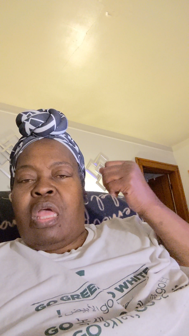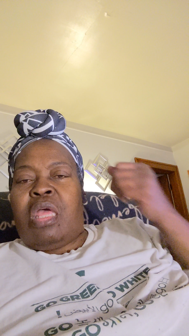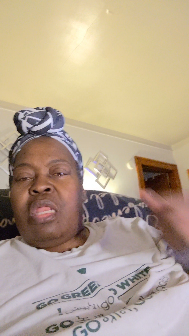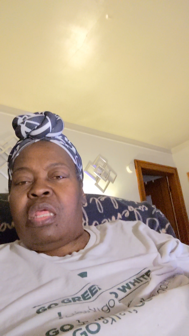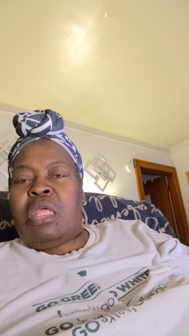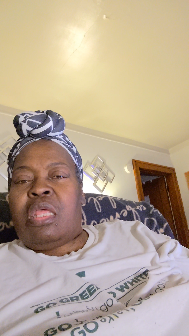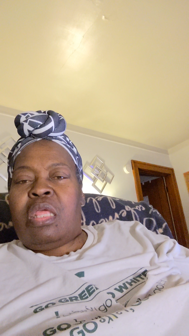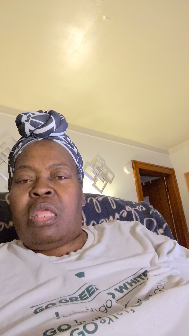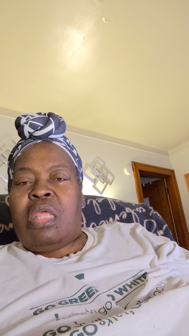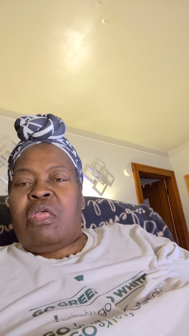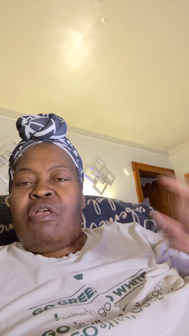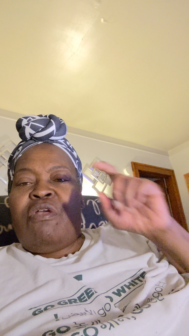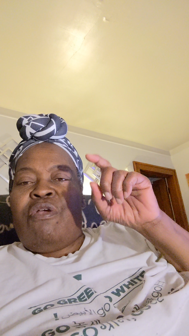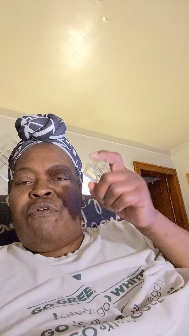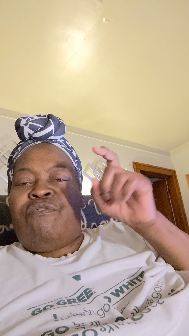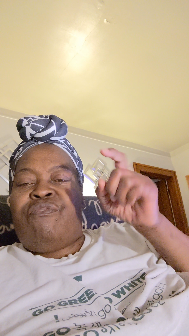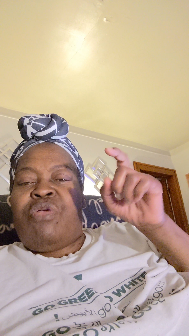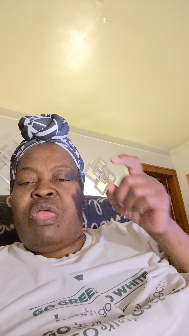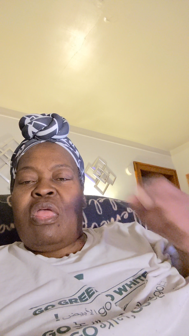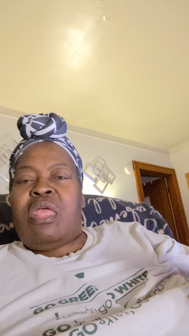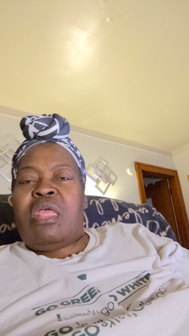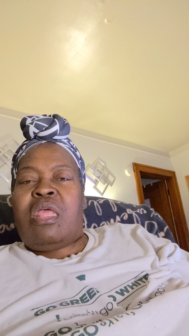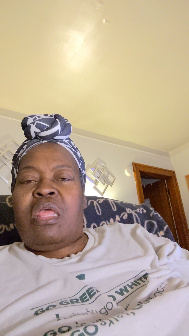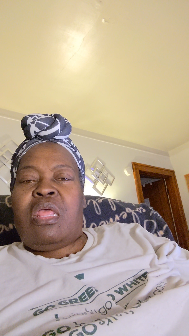friend